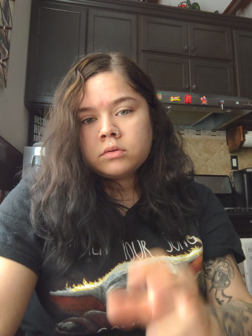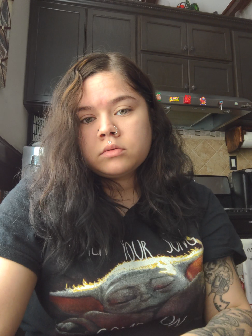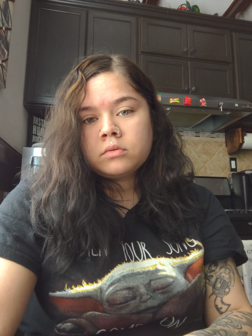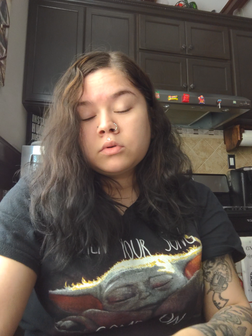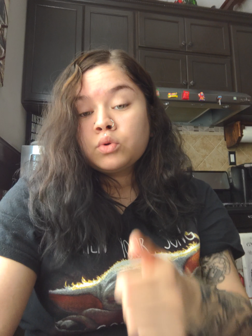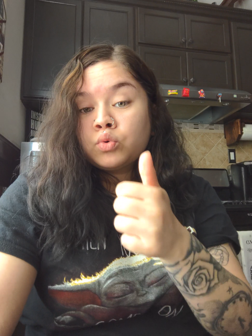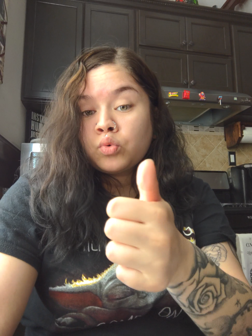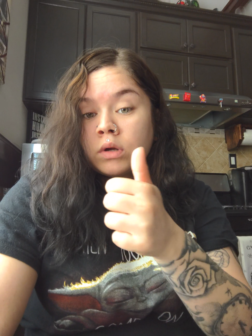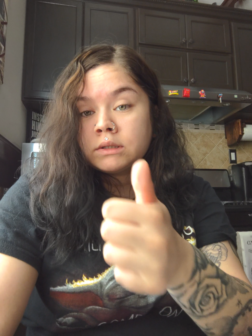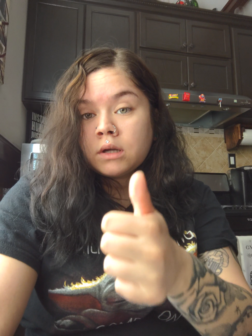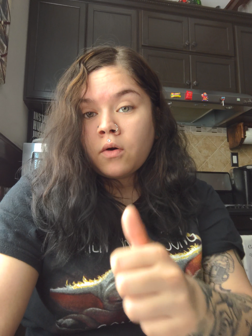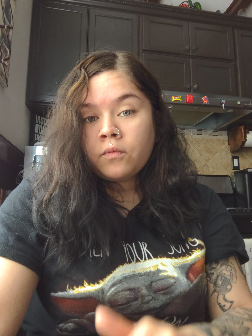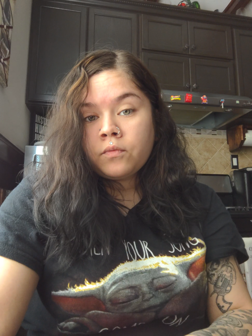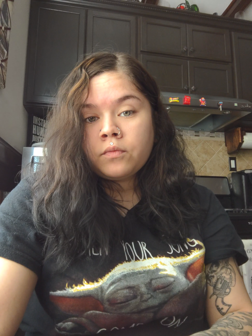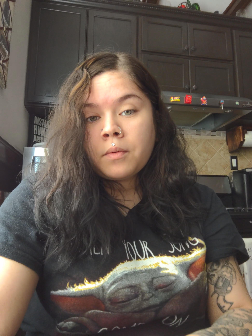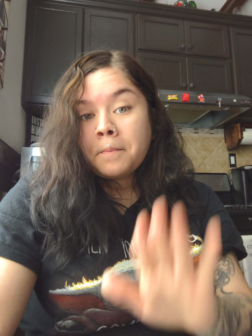yourself